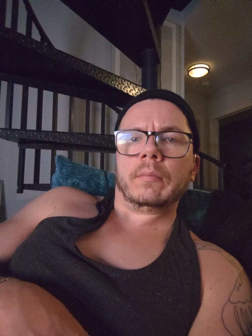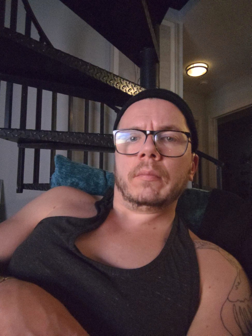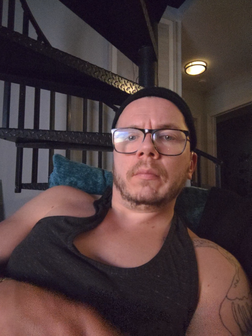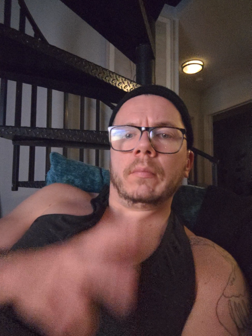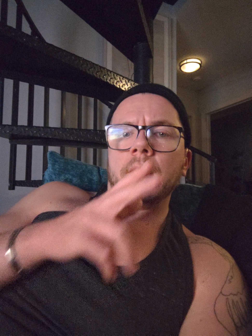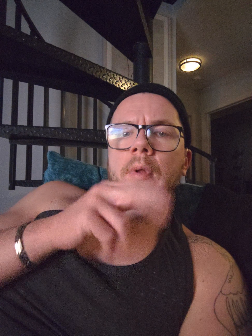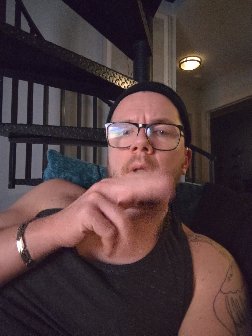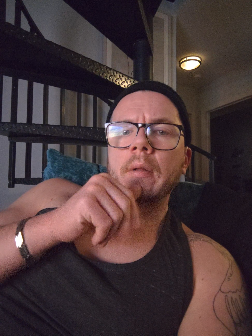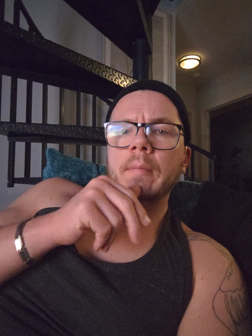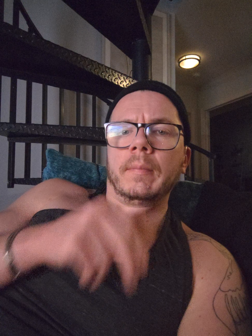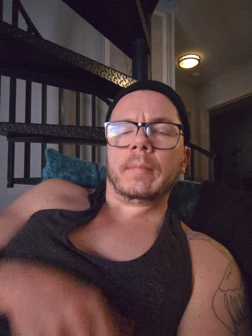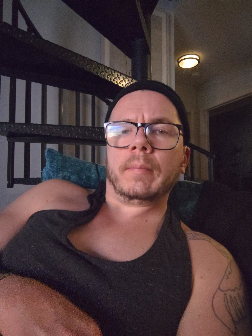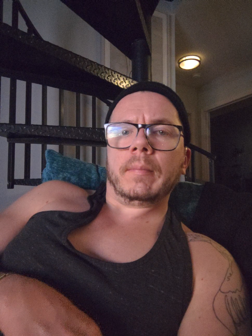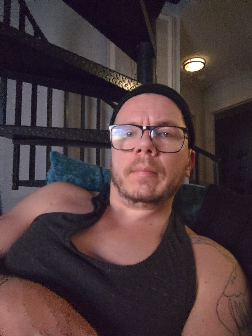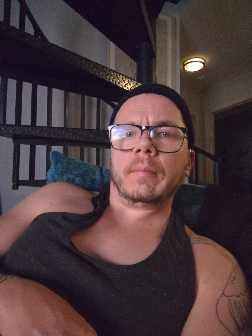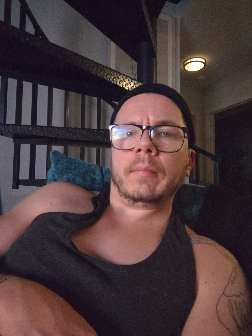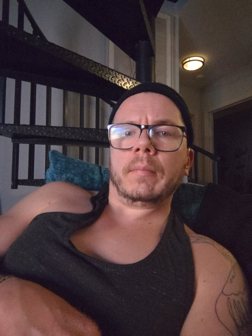hen